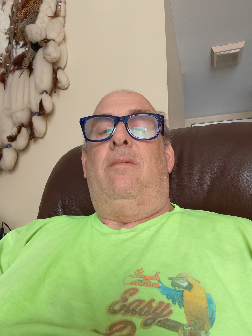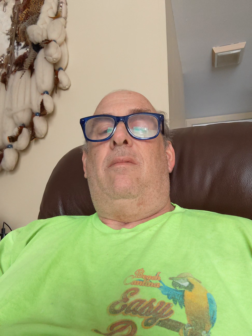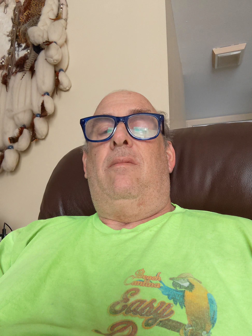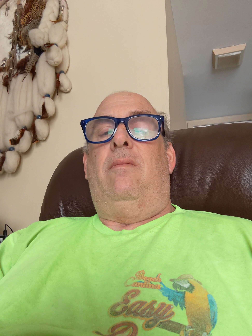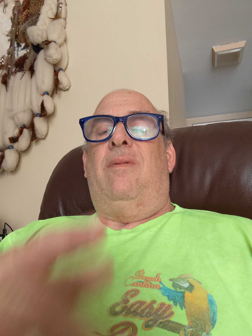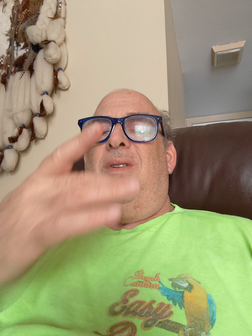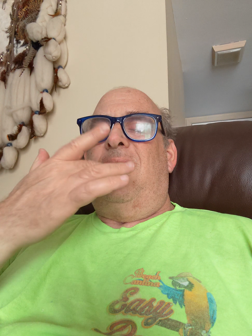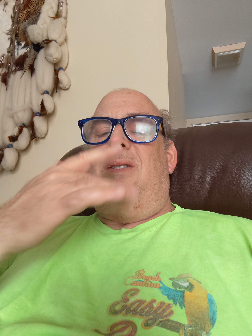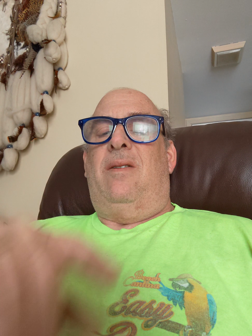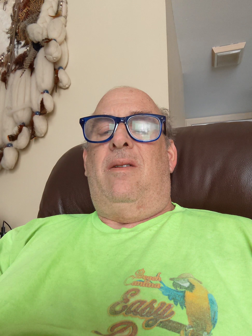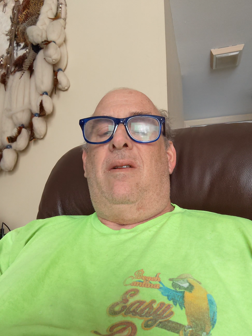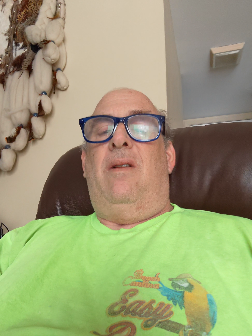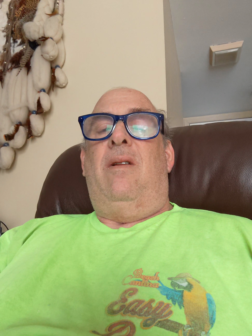taste